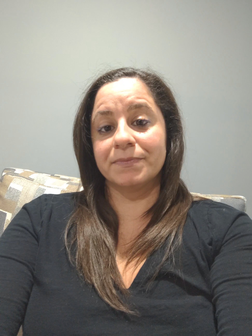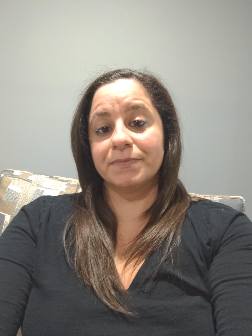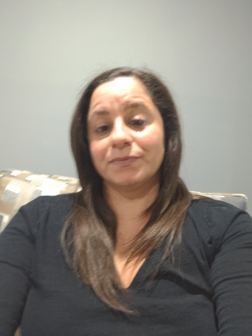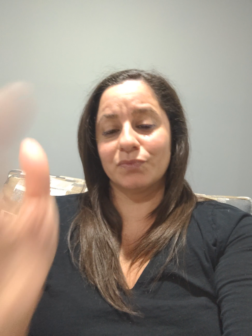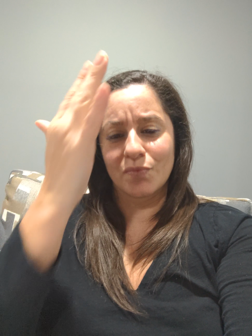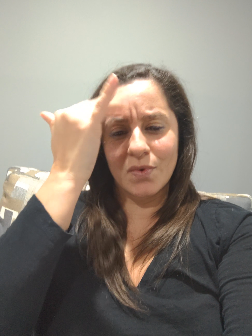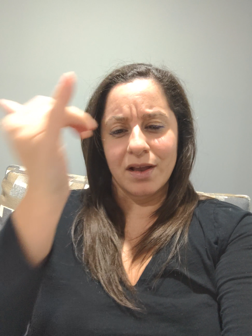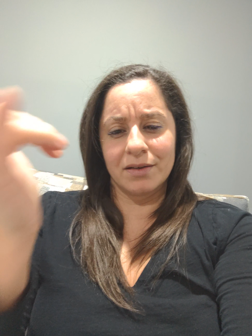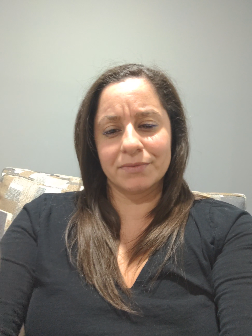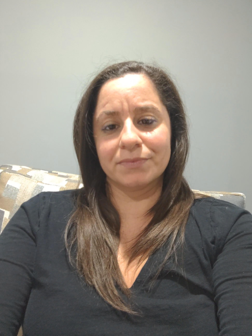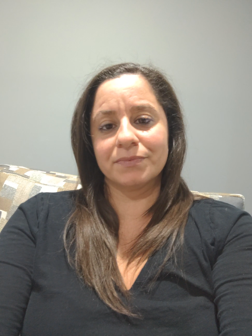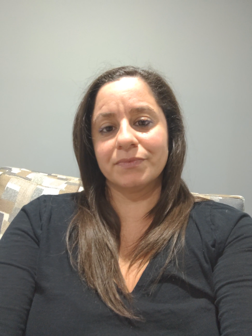why